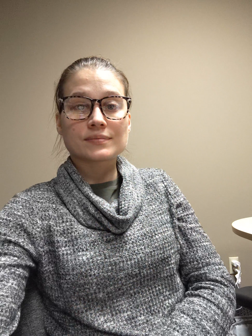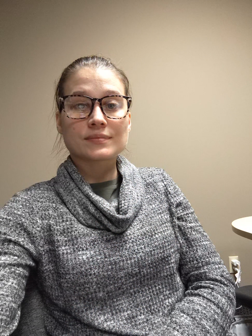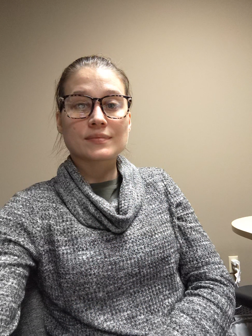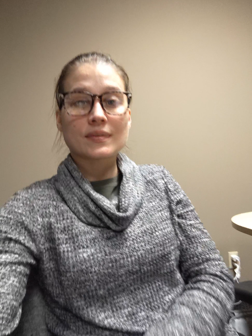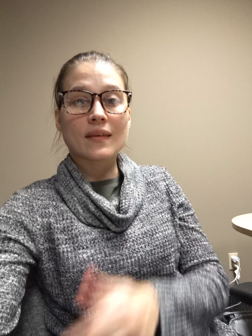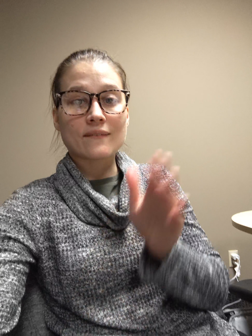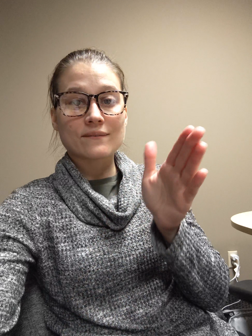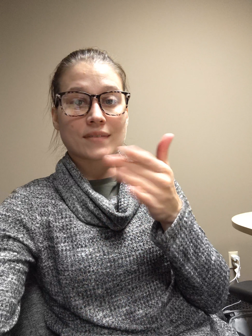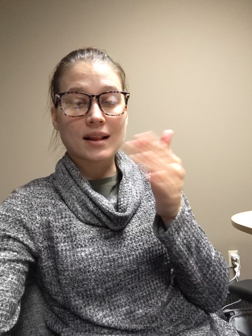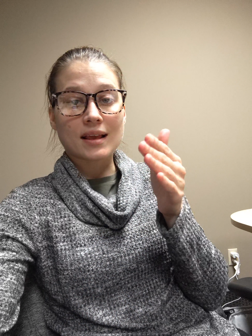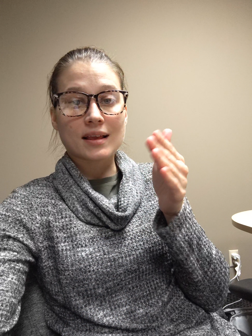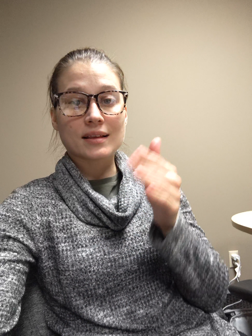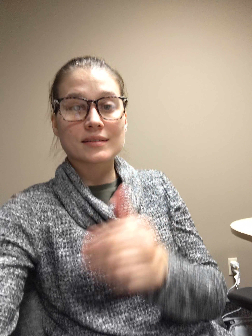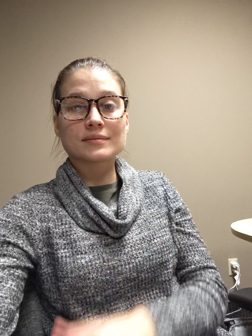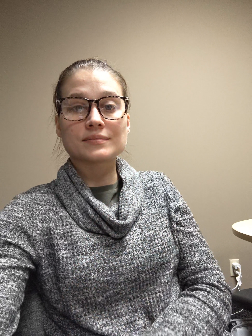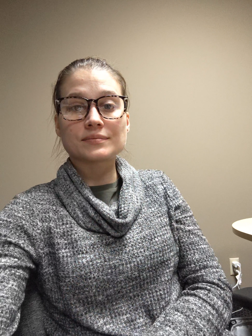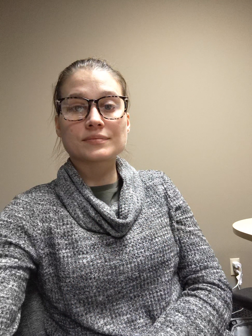flag